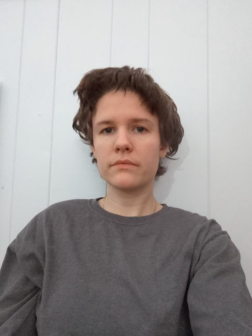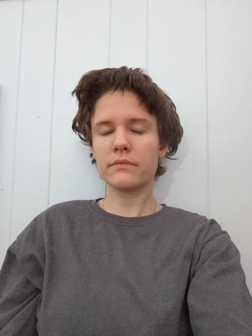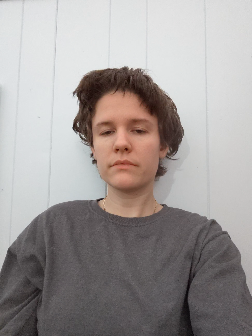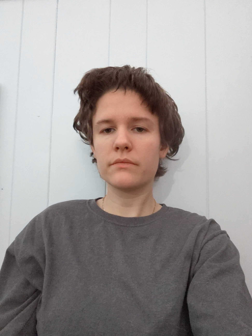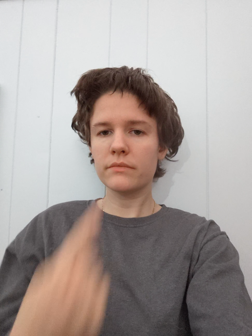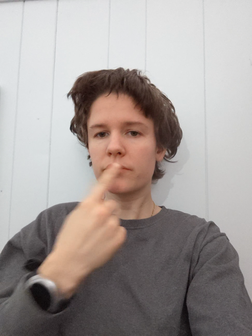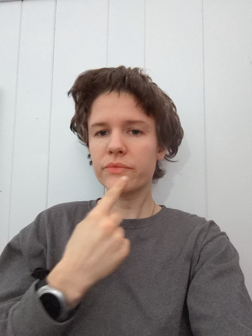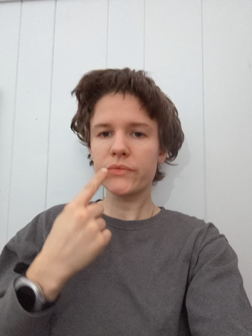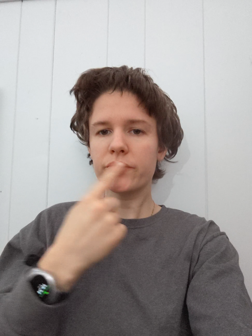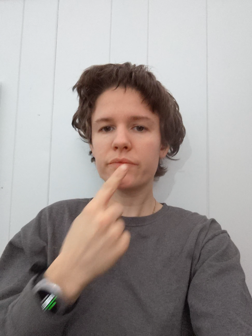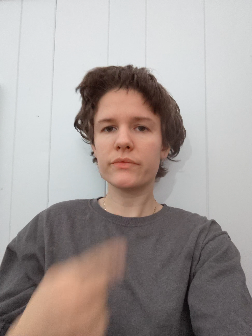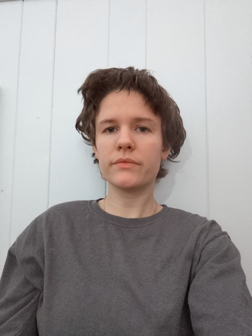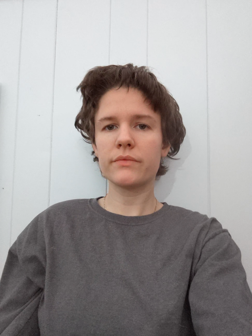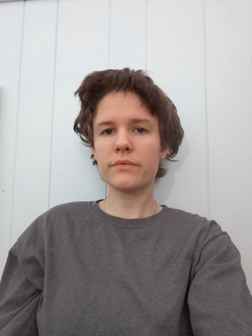lips